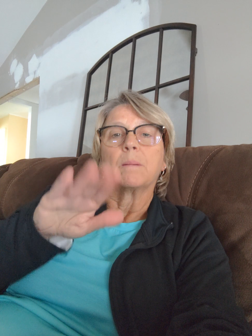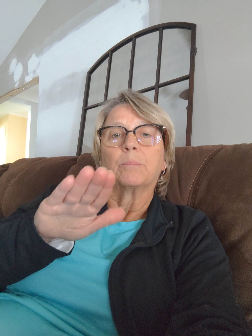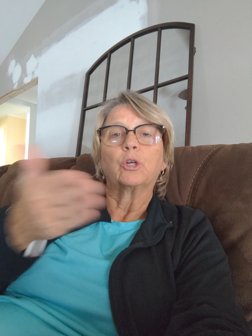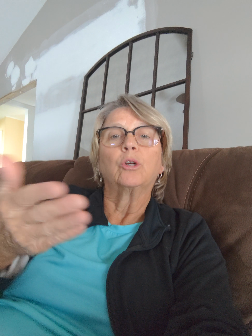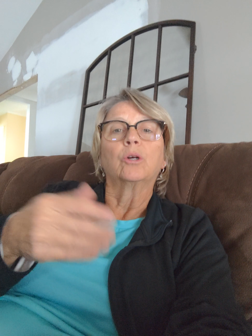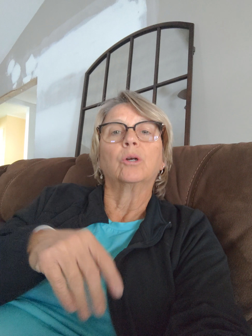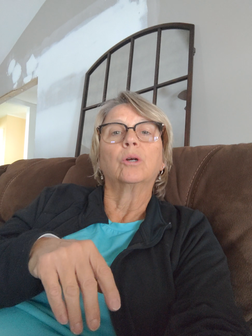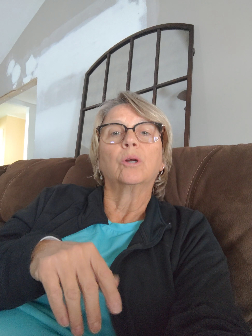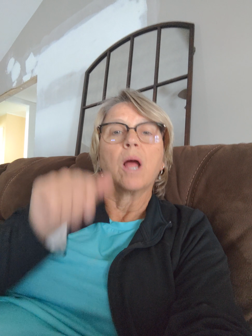book